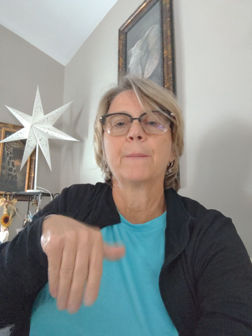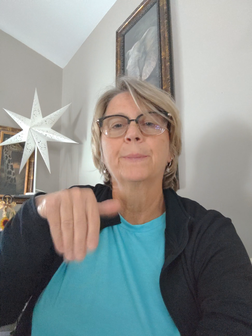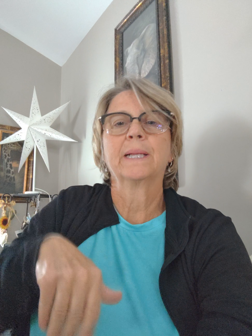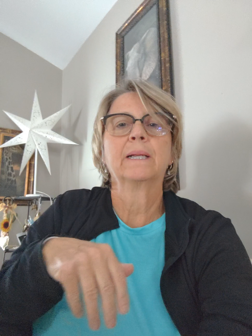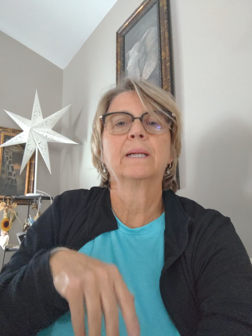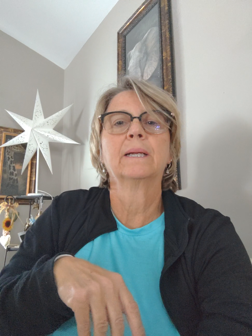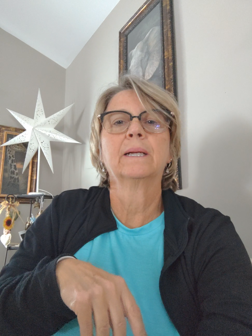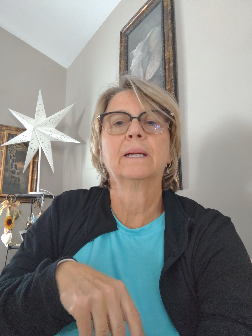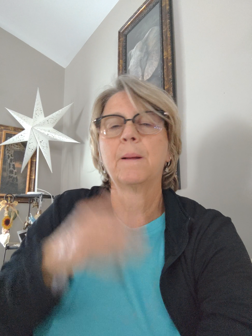puppy